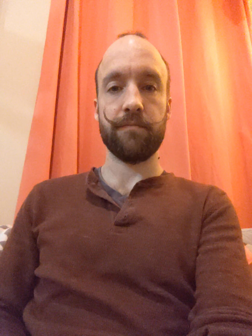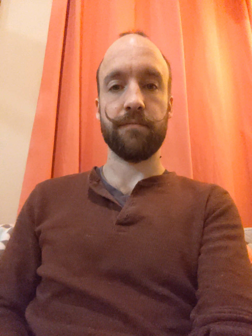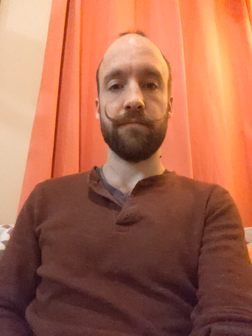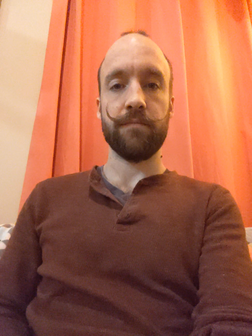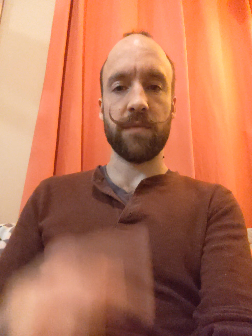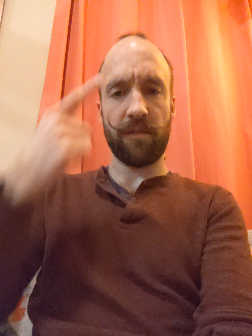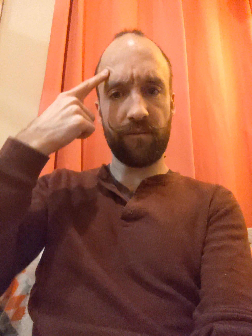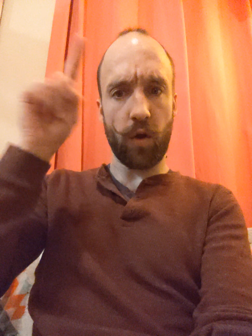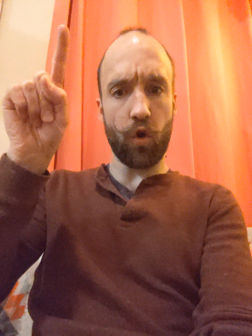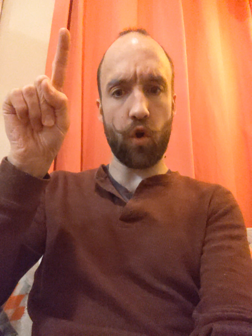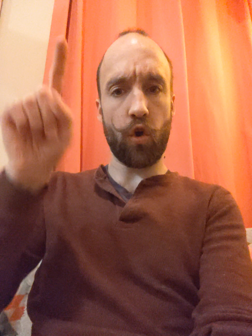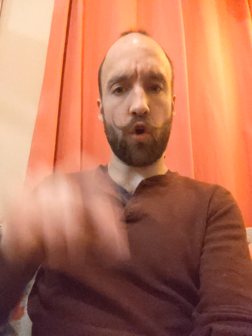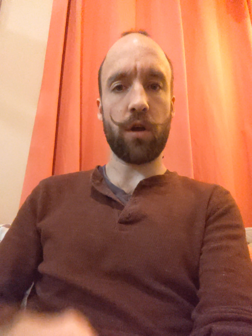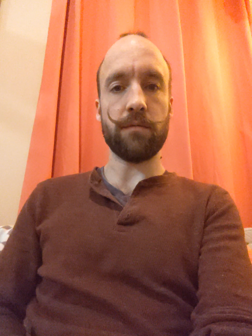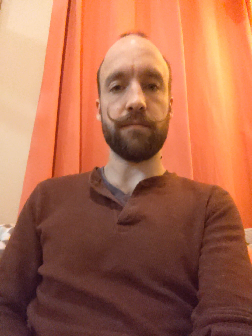for